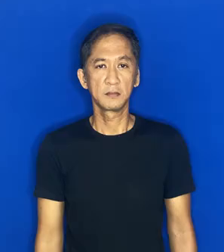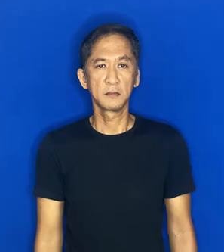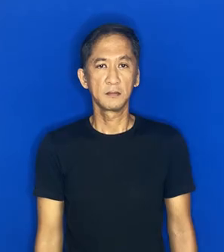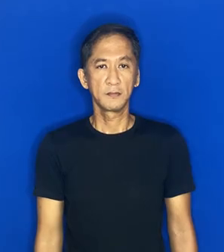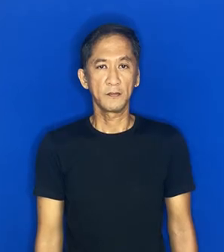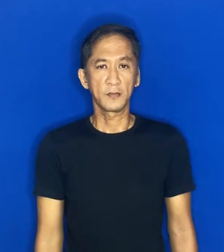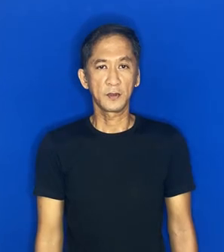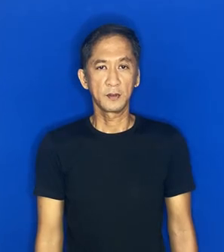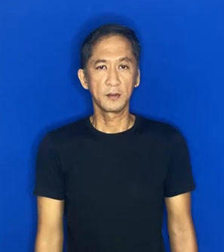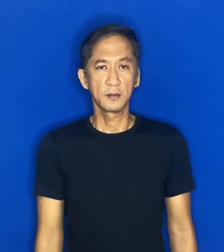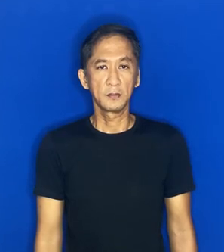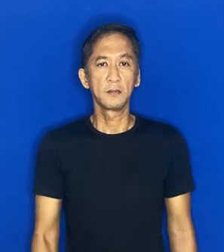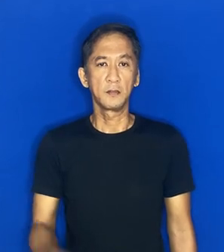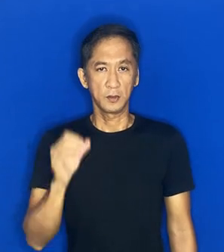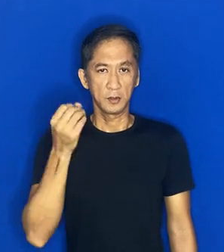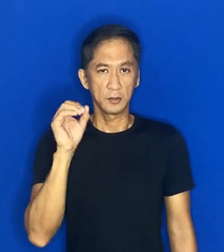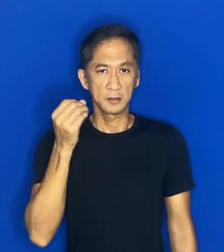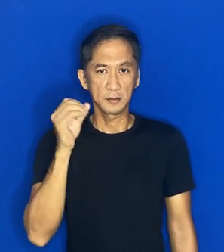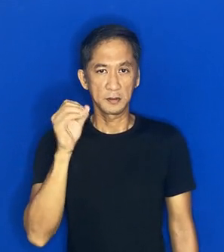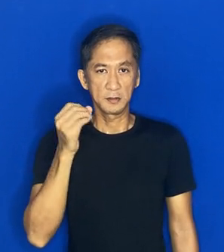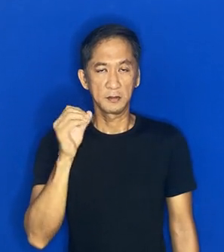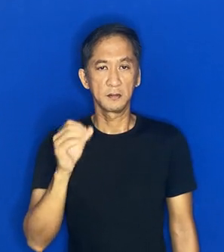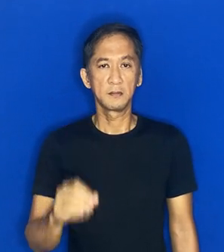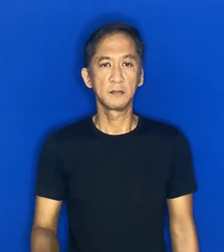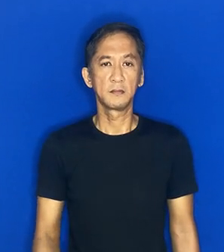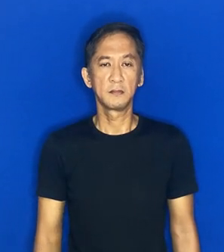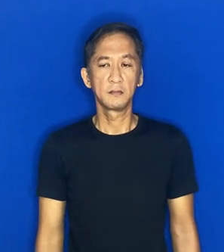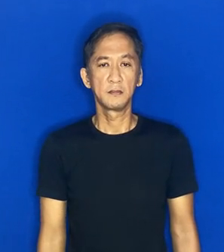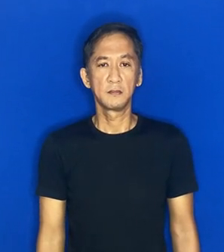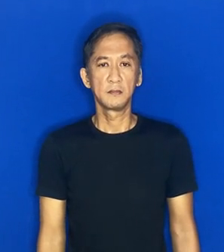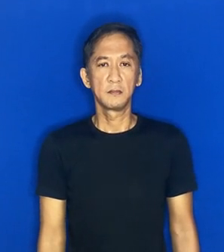orange